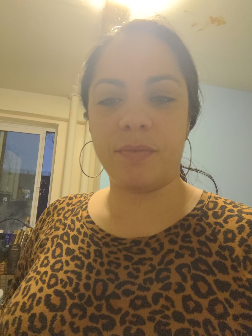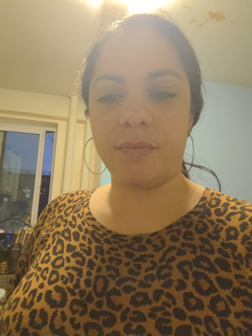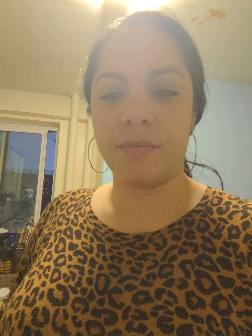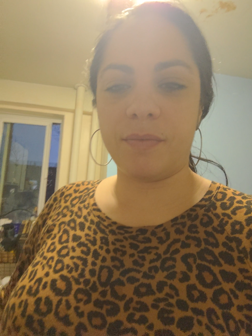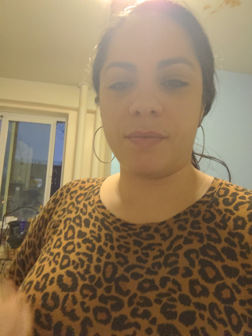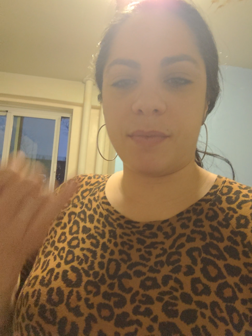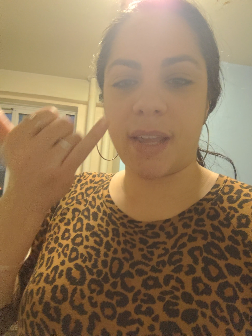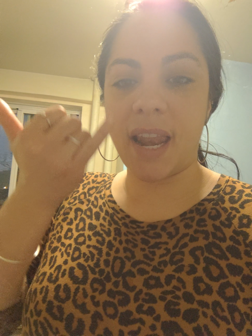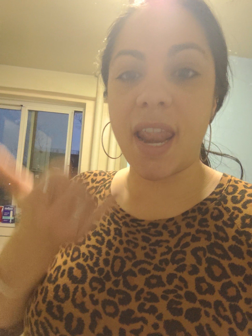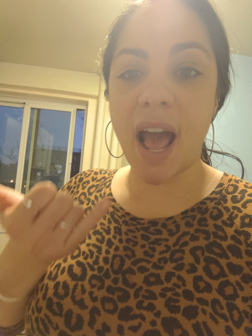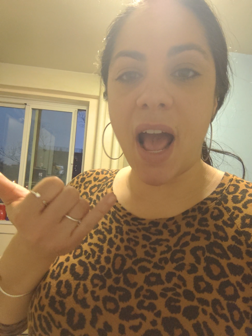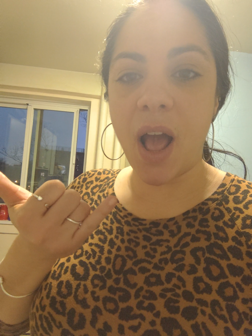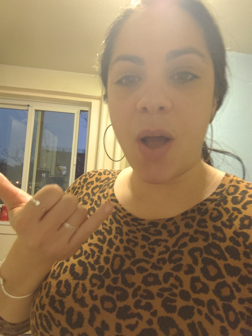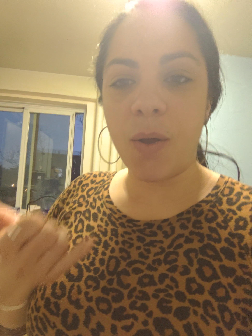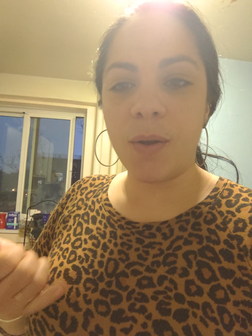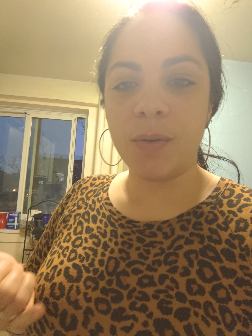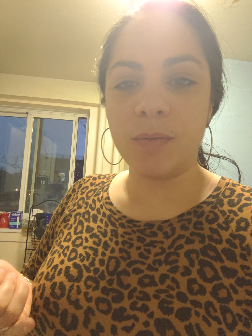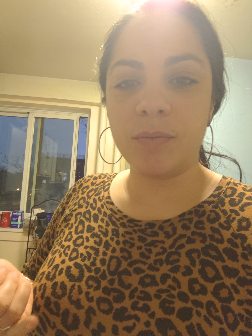now